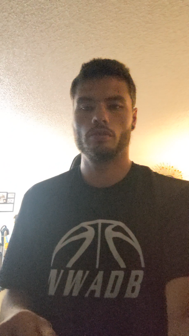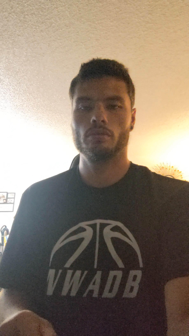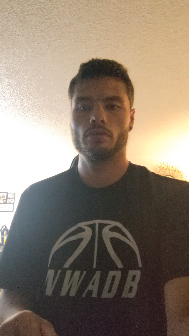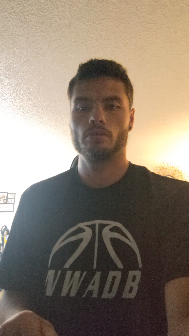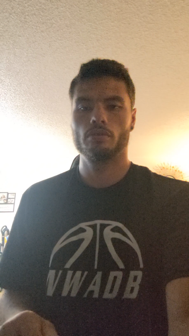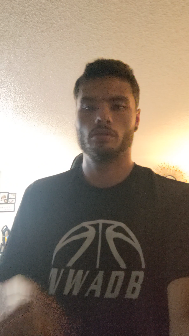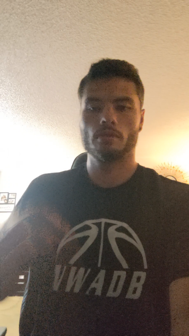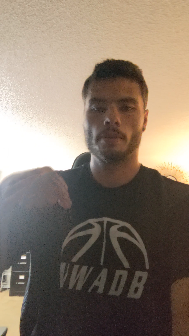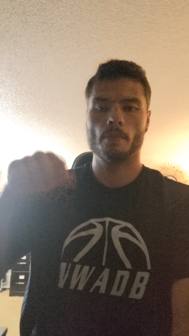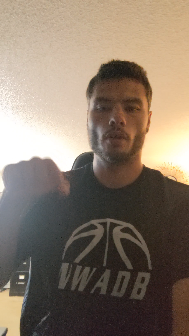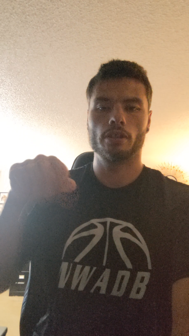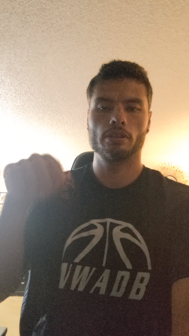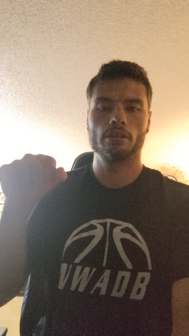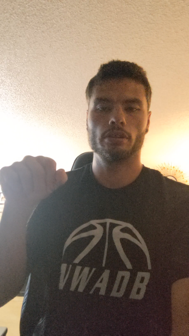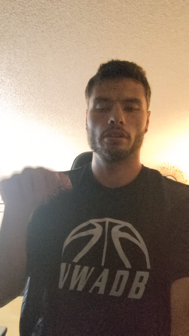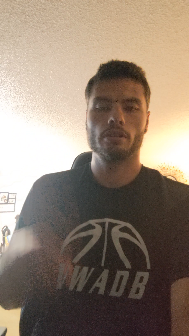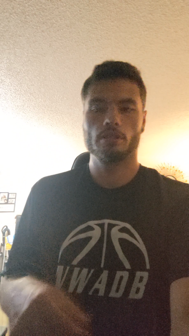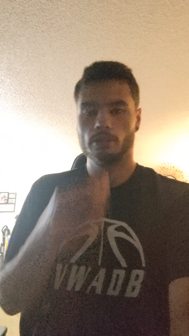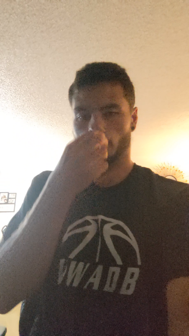motorcycle